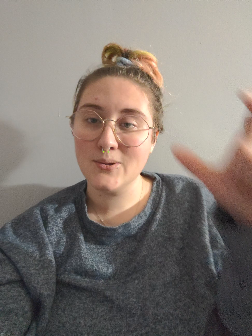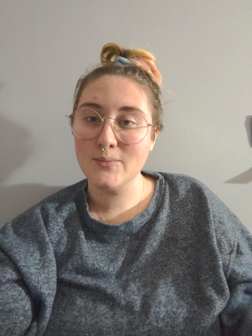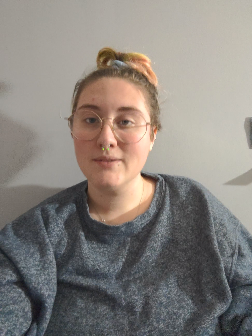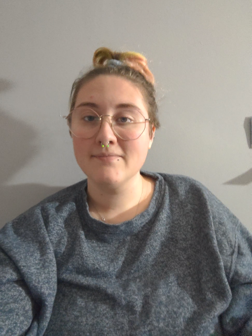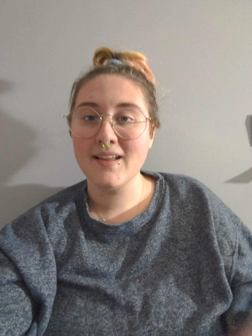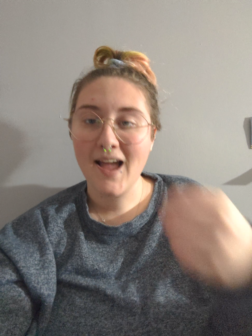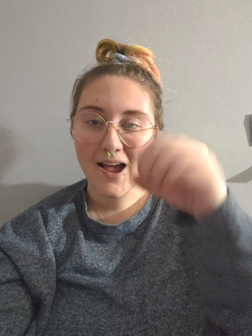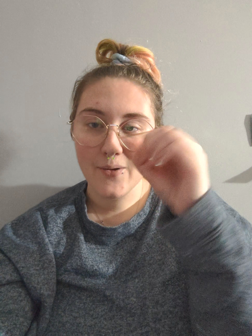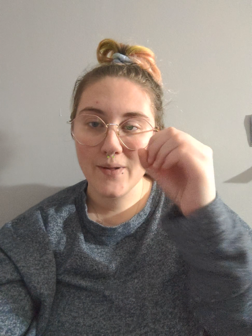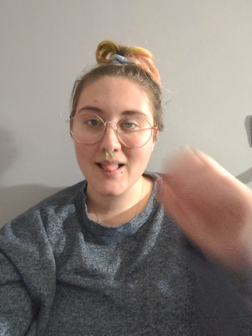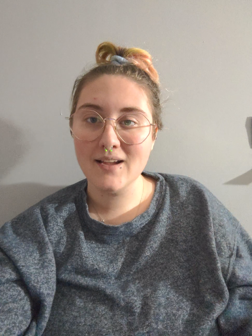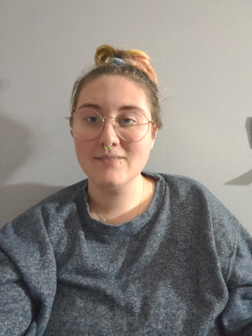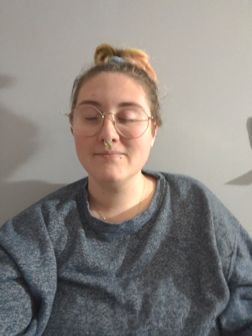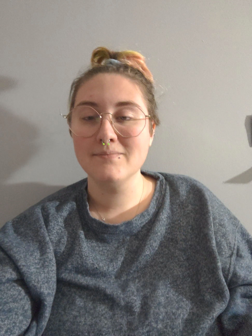owl